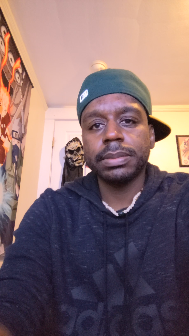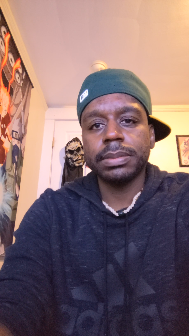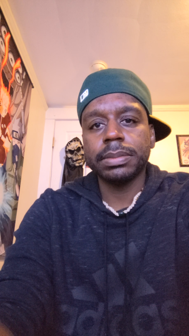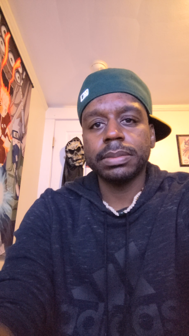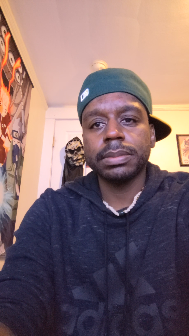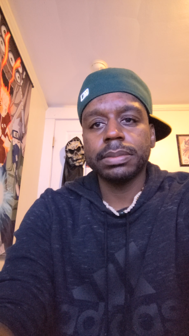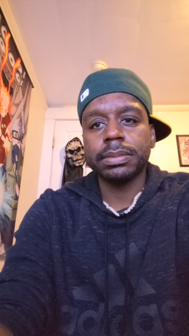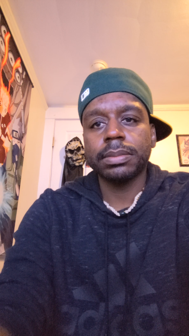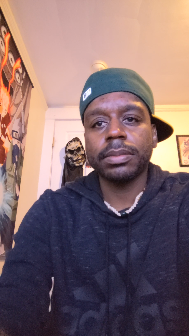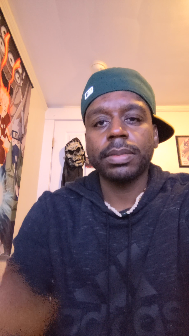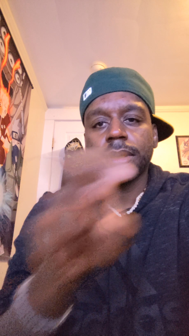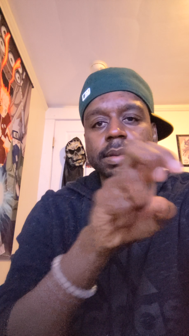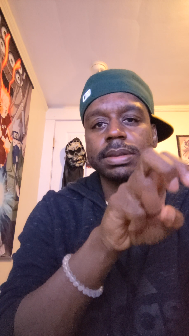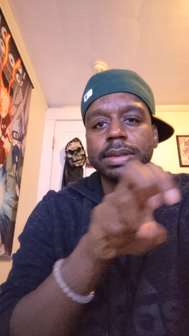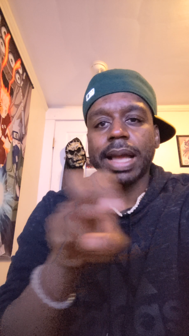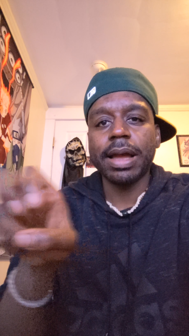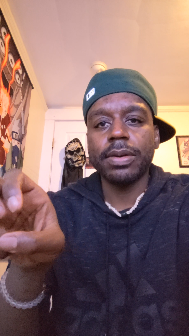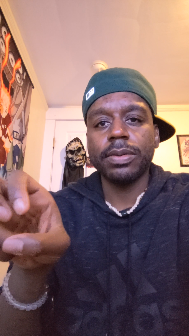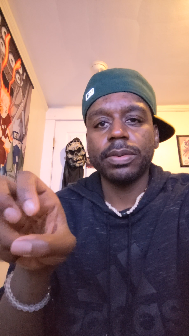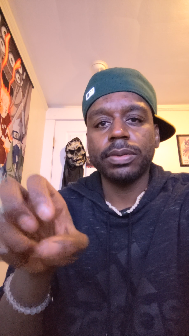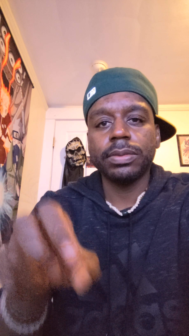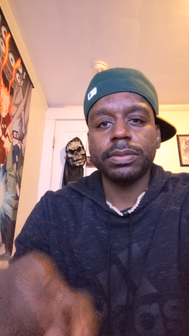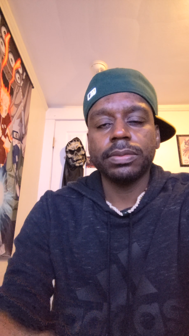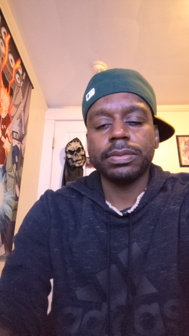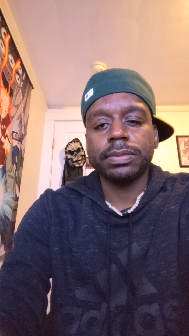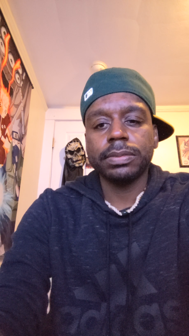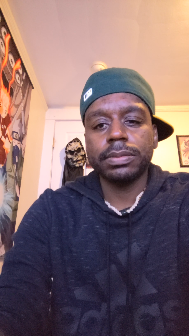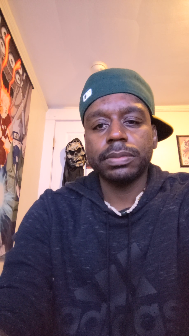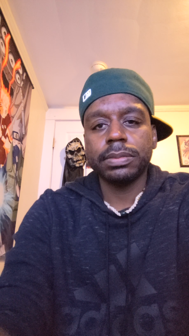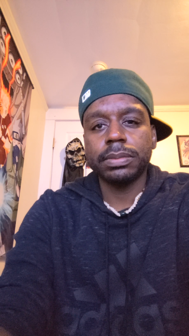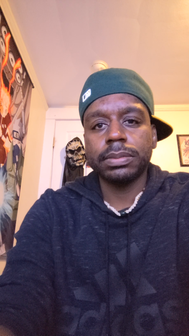couch